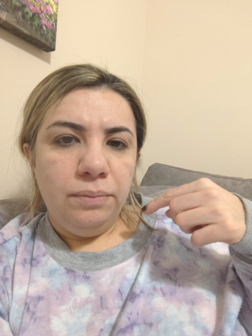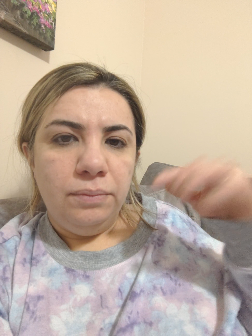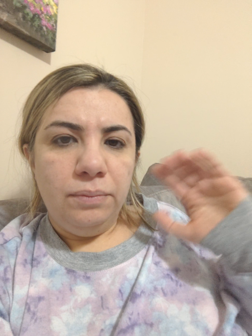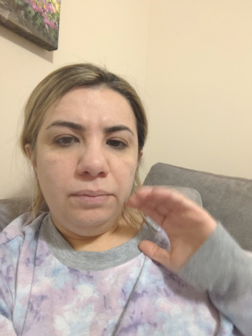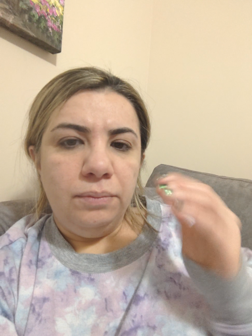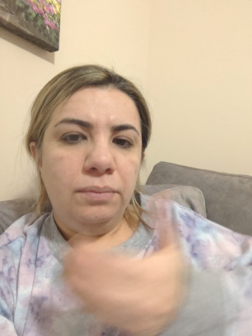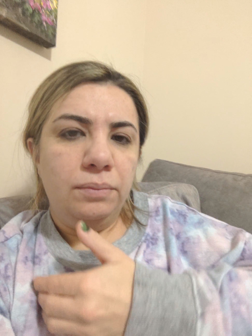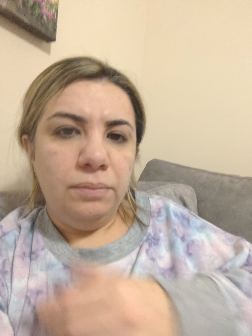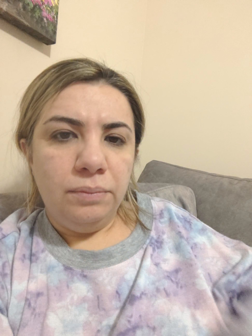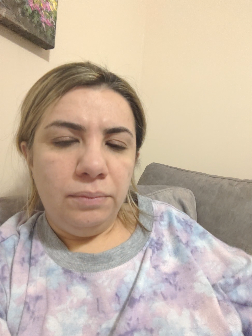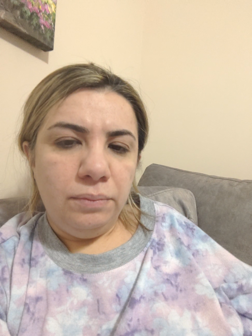we